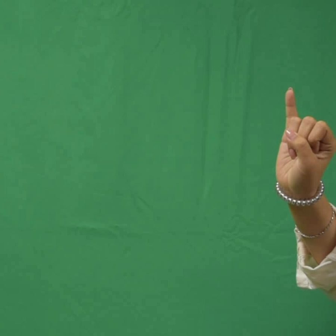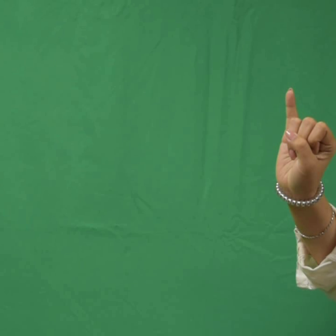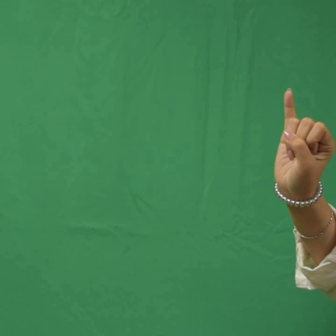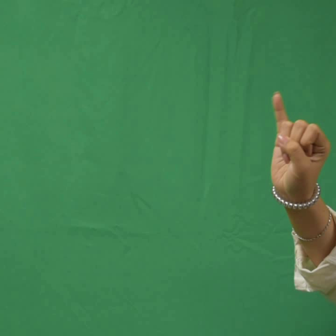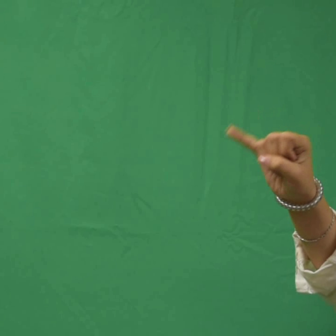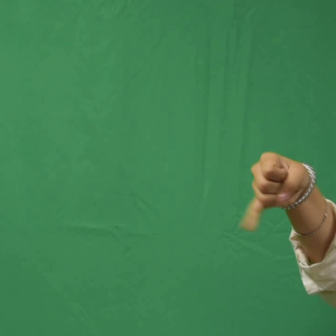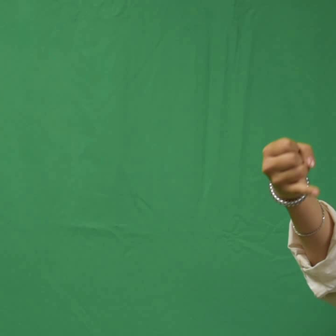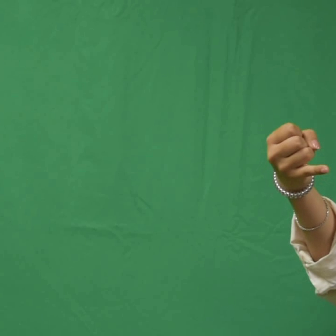J